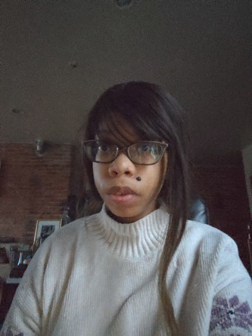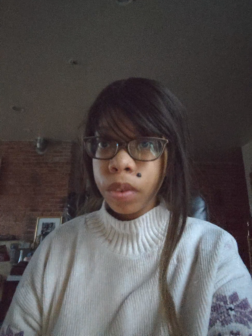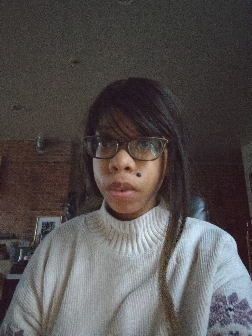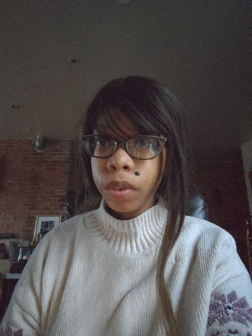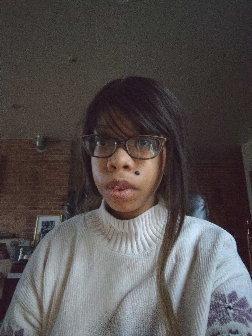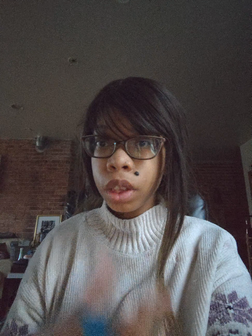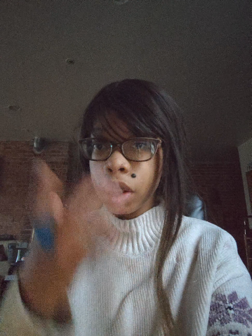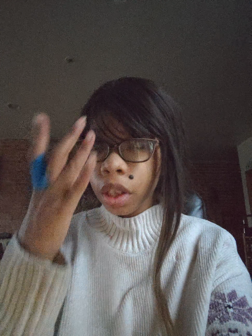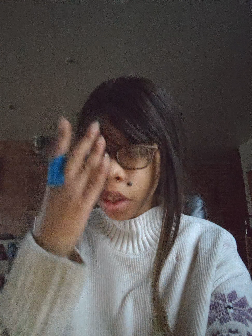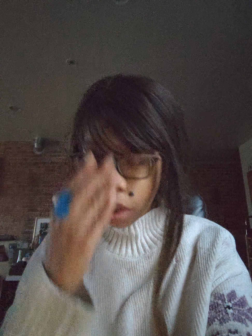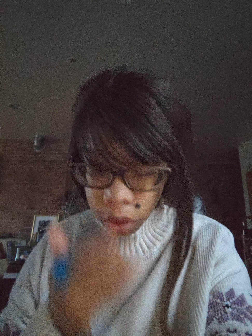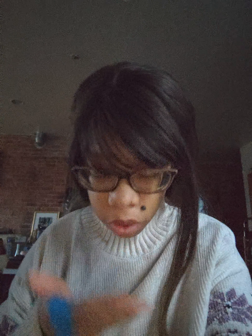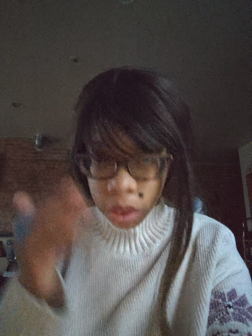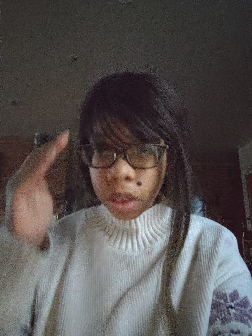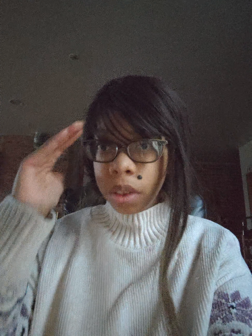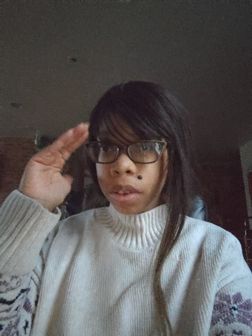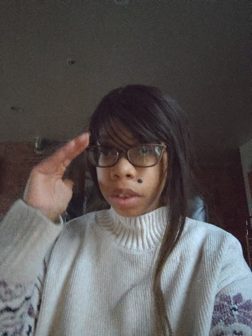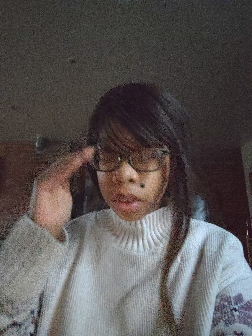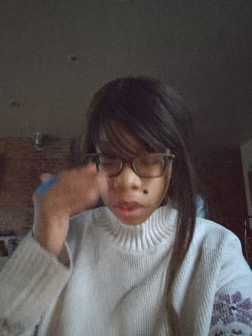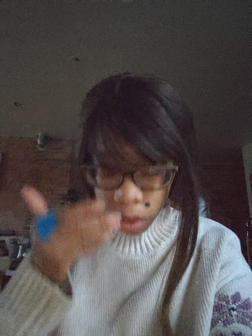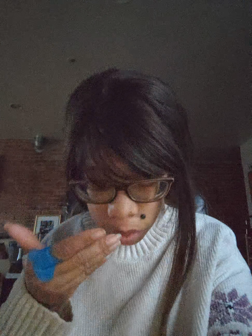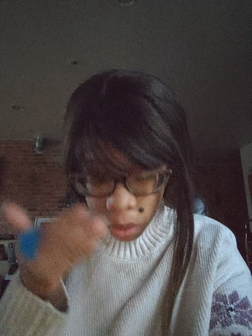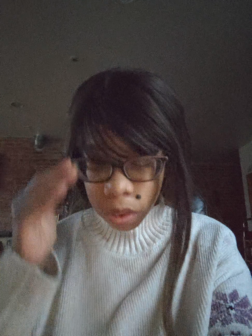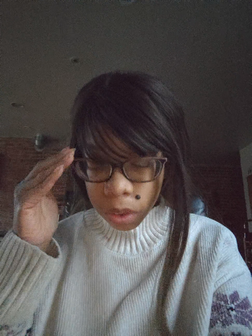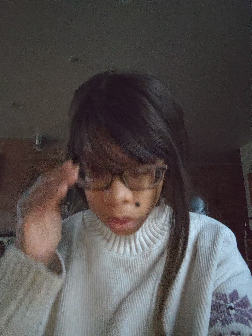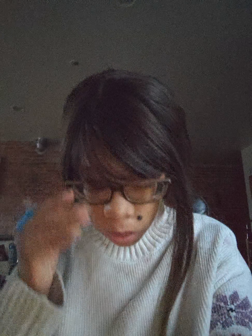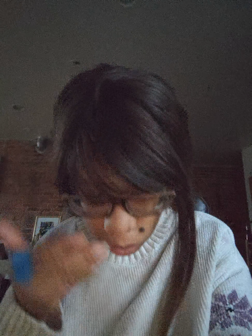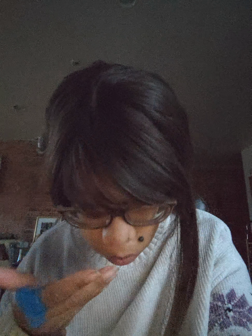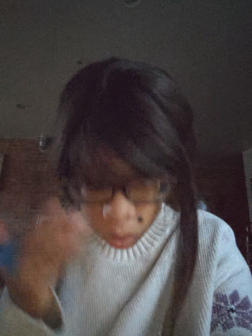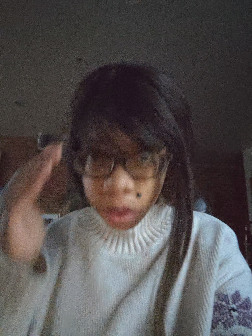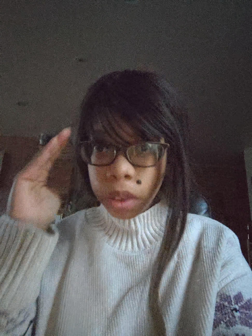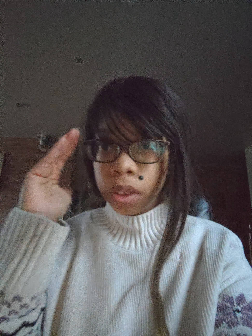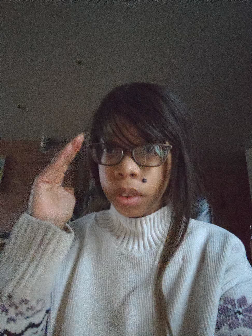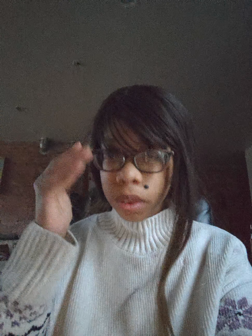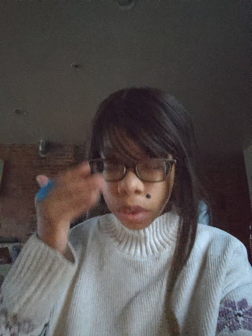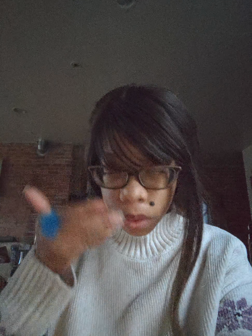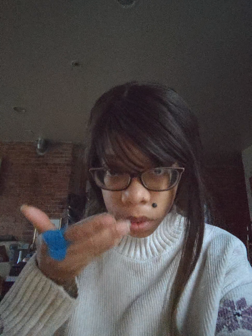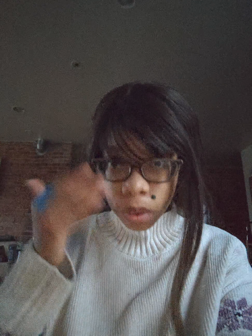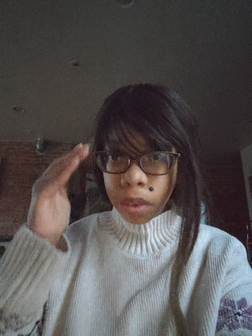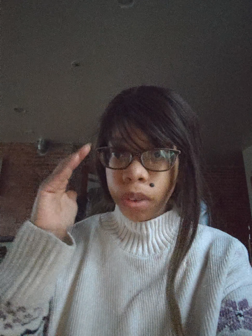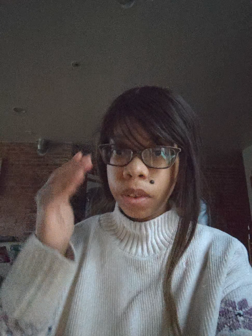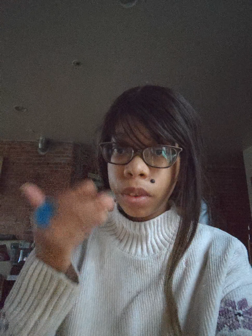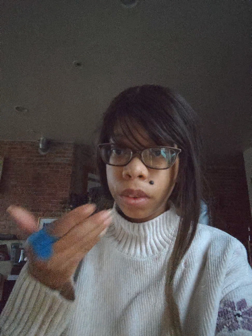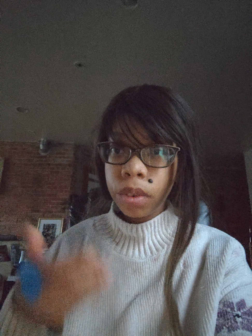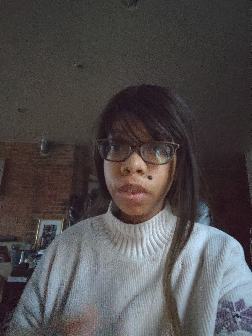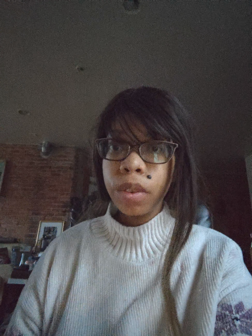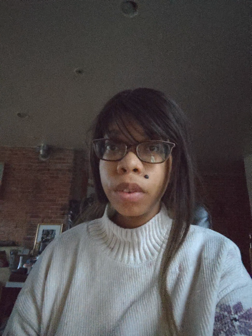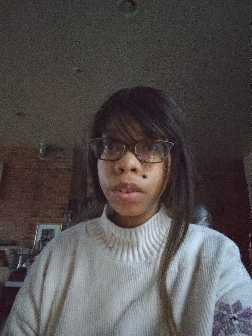sleepy